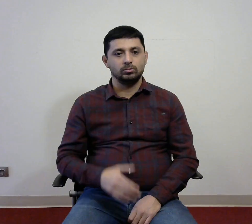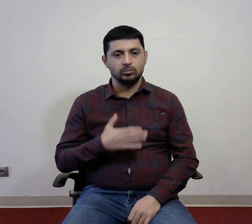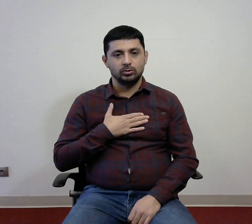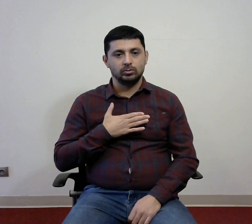mən